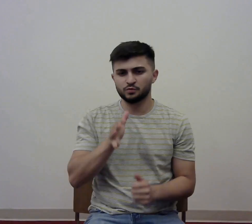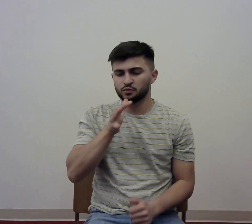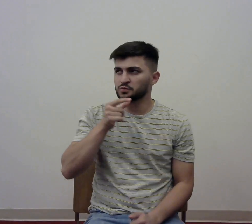su